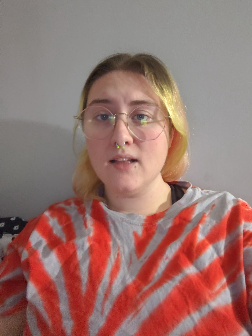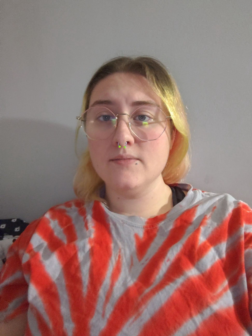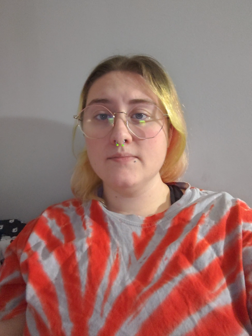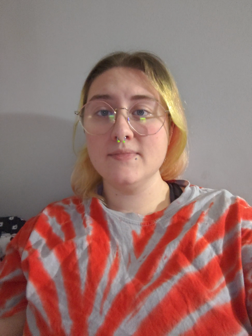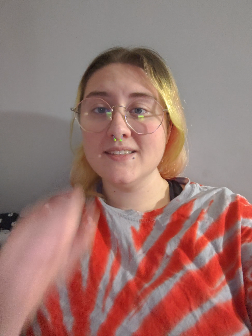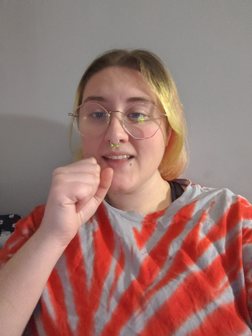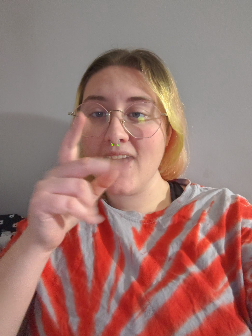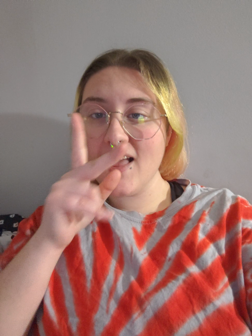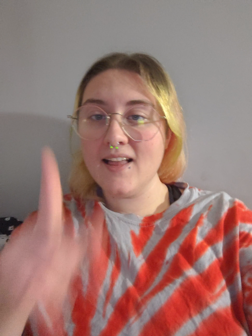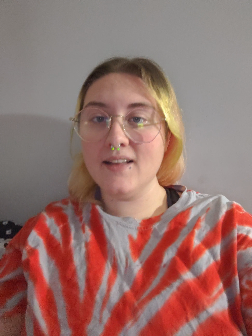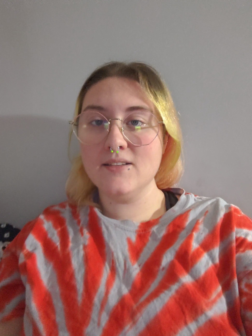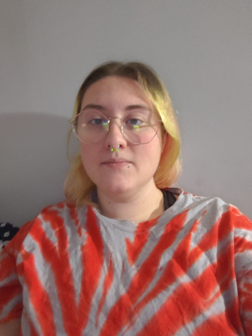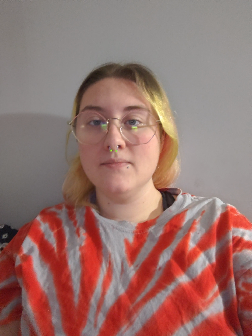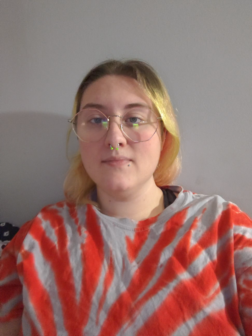snack